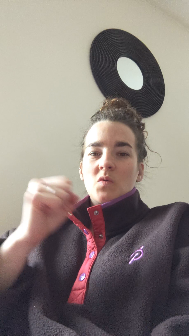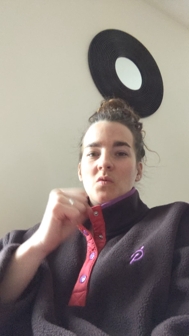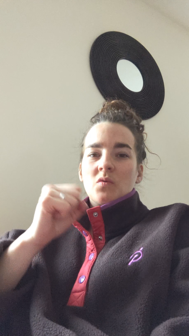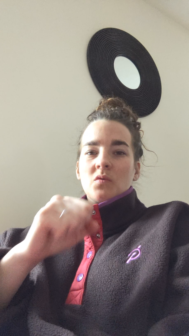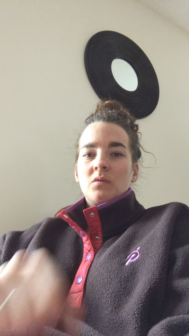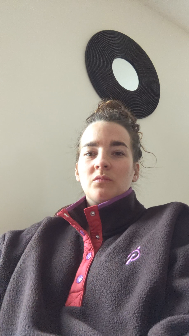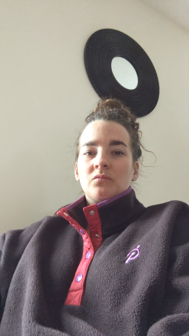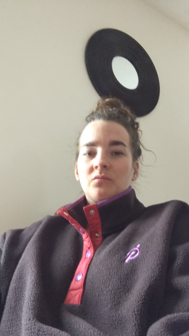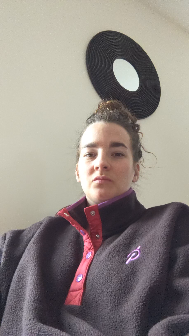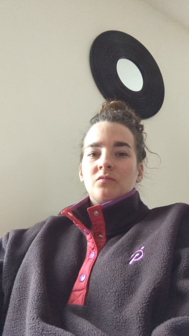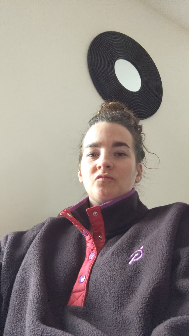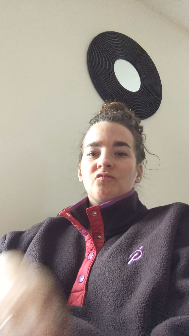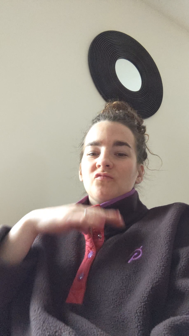full